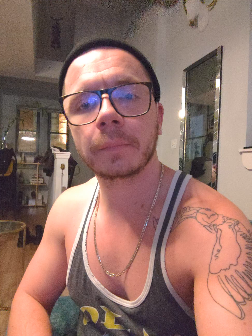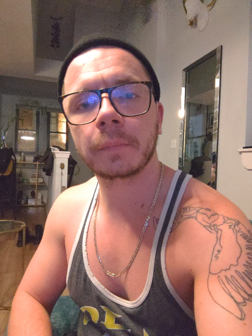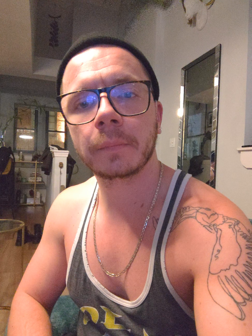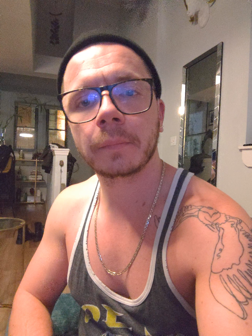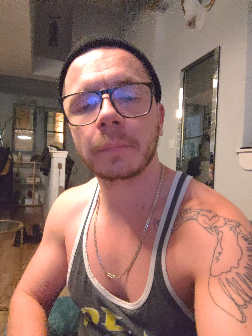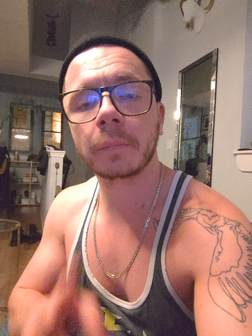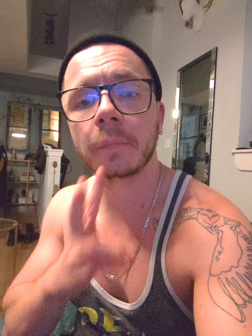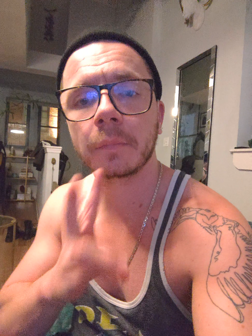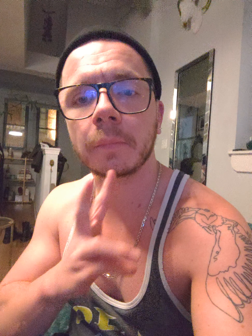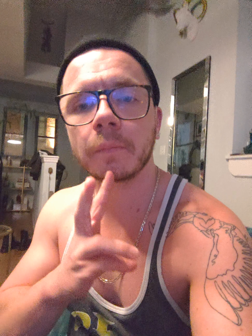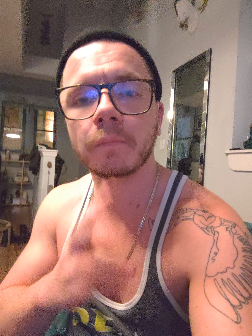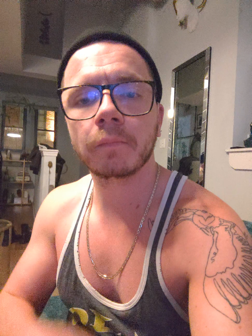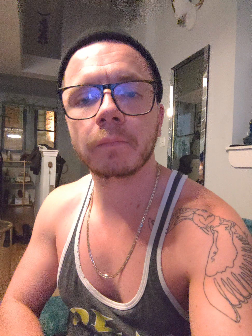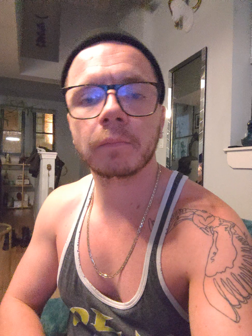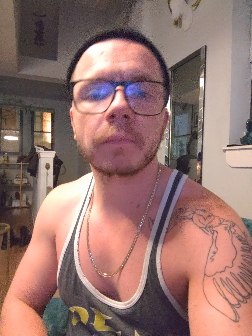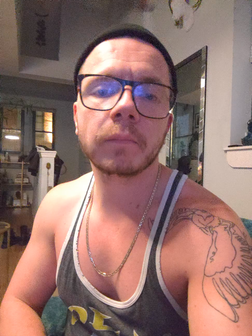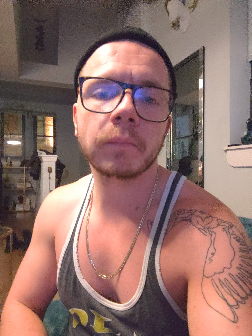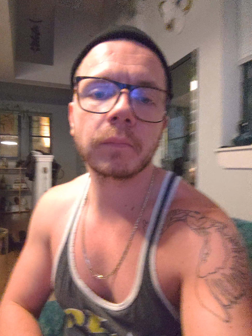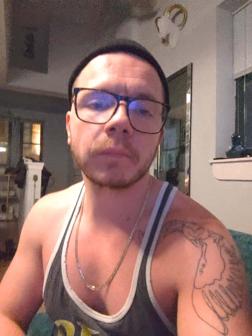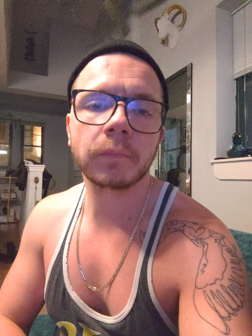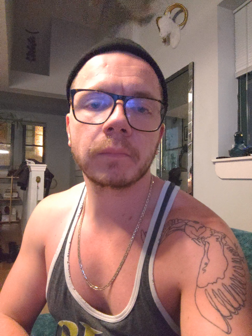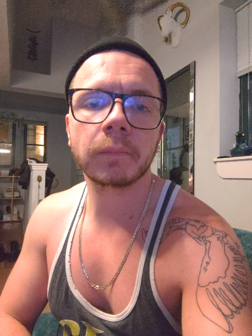water